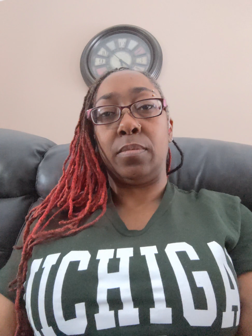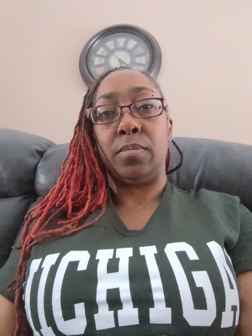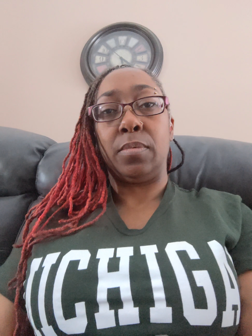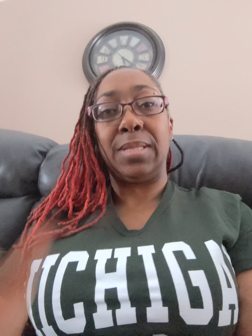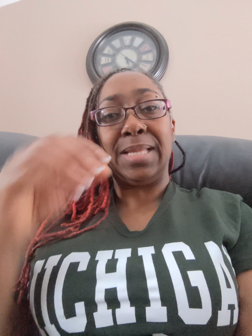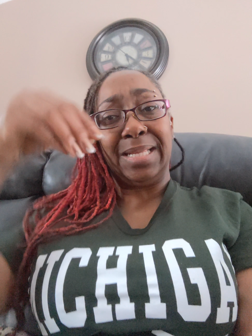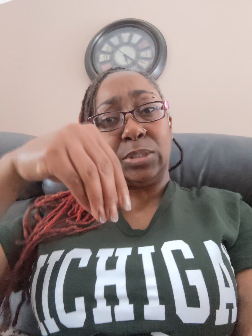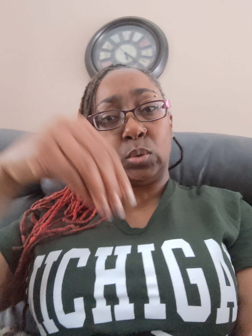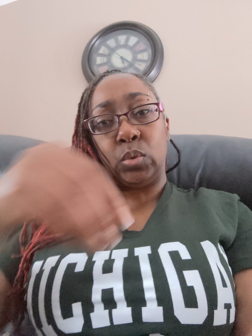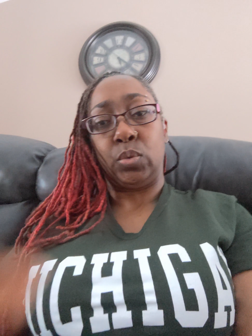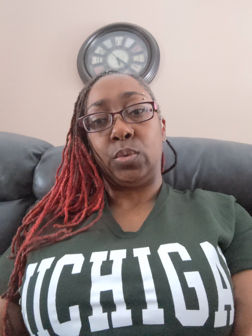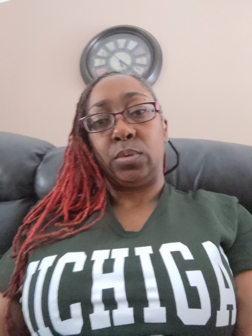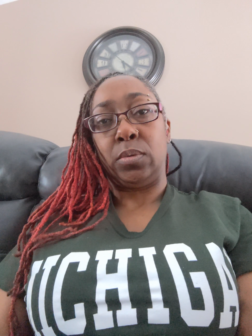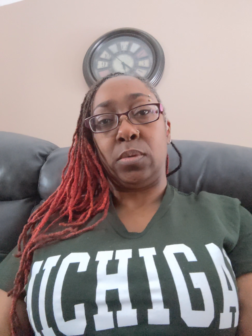into